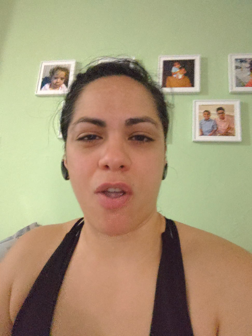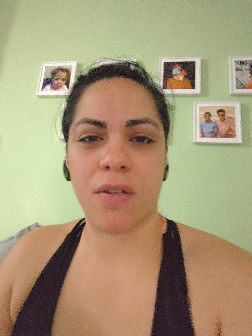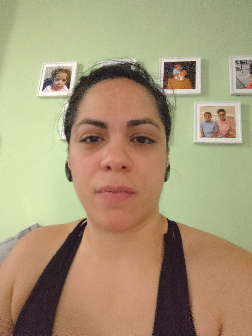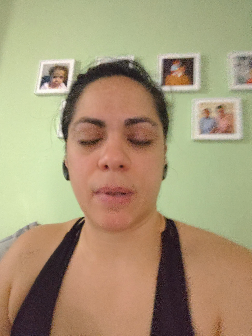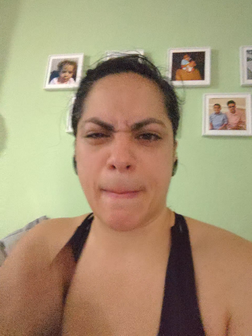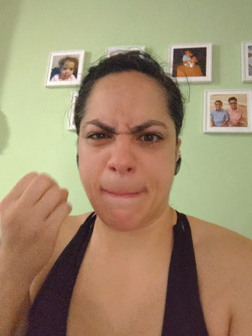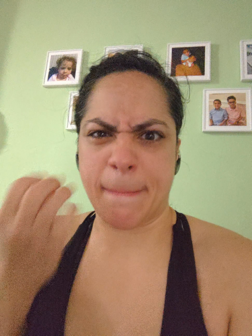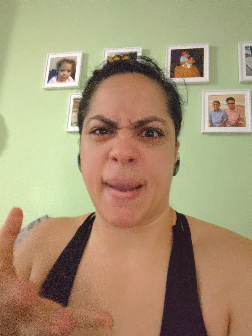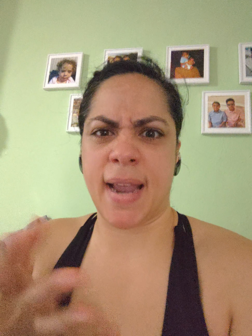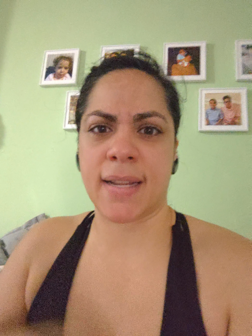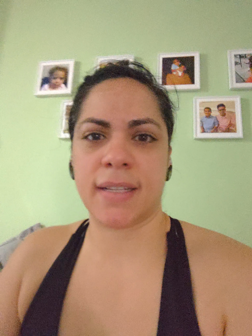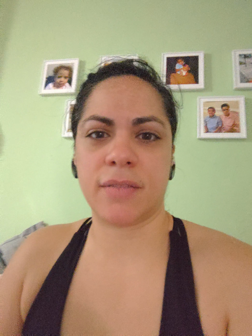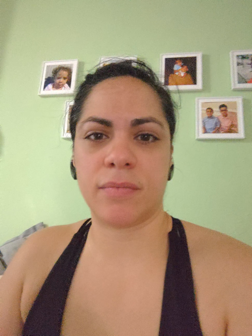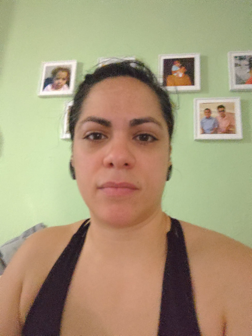many